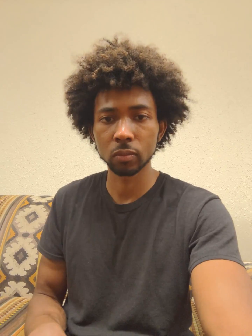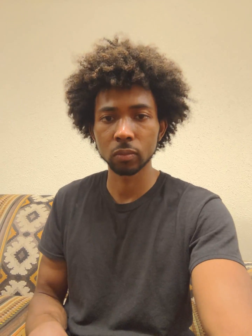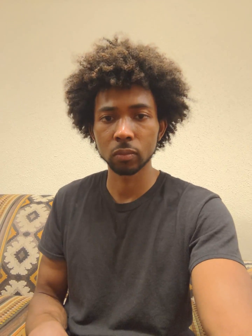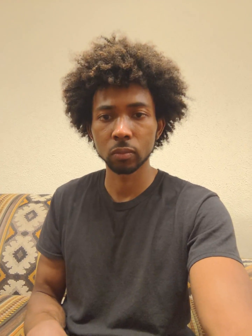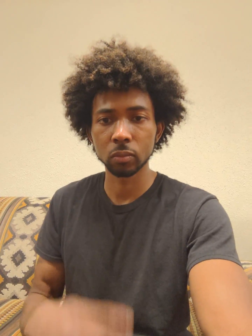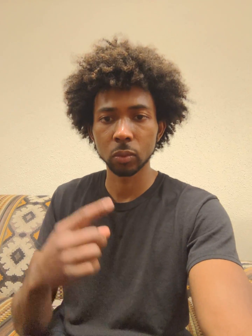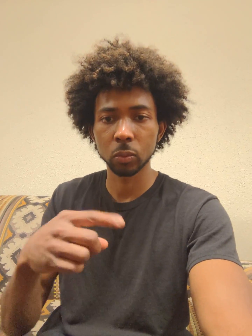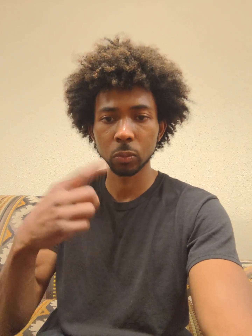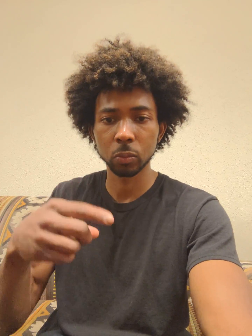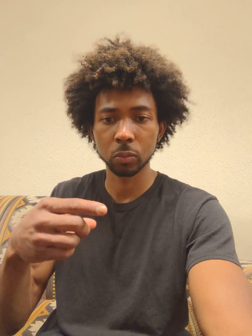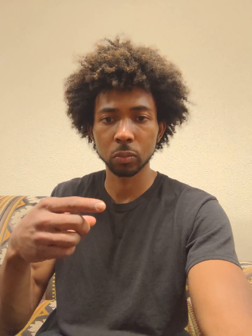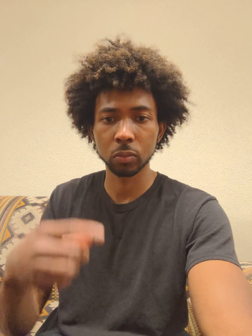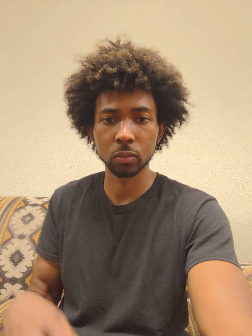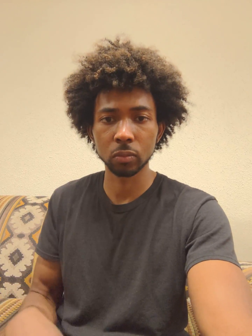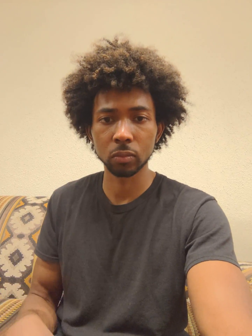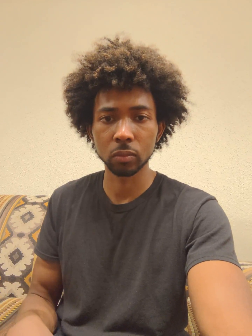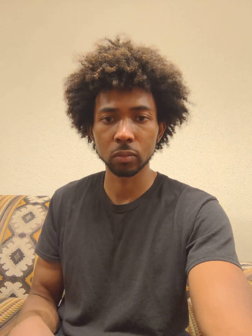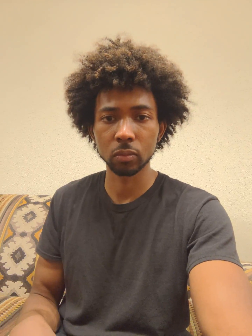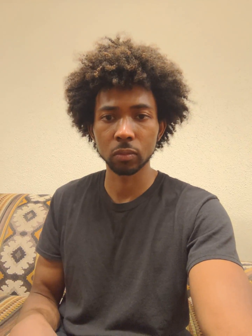about